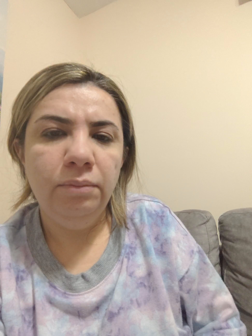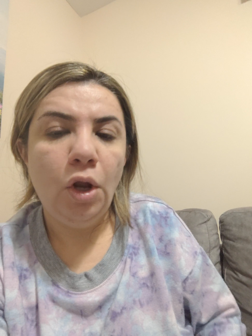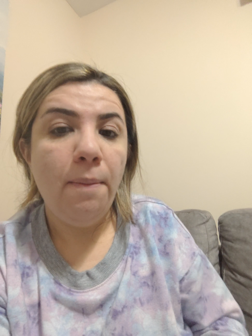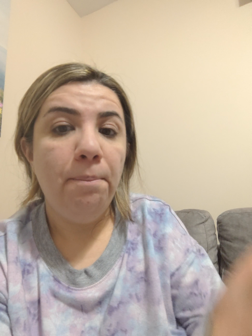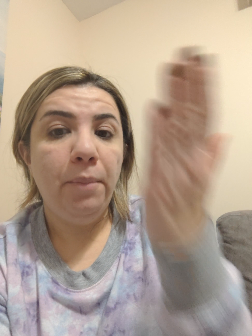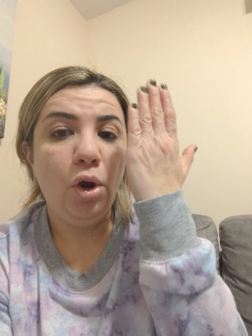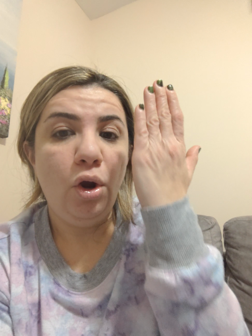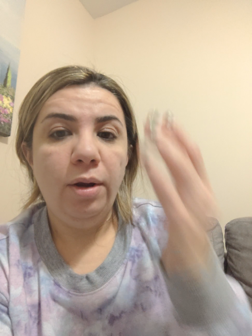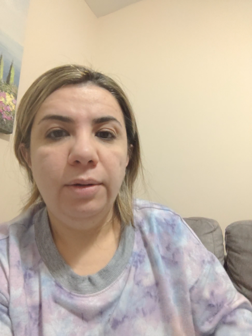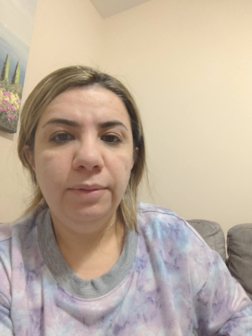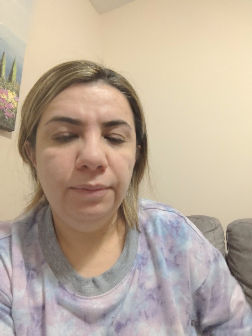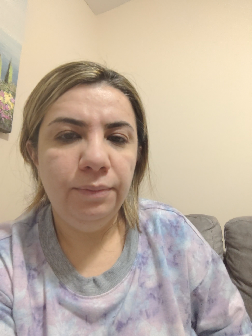morning